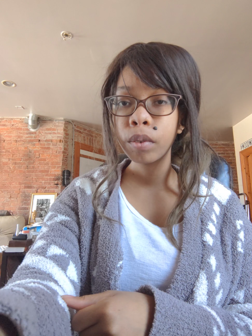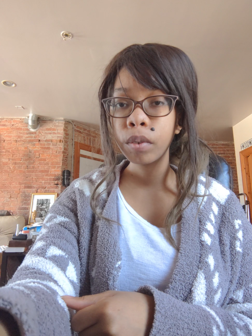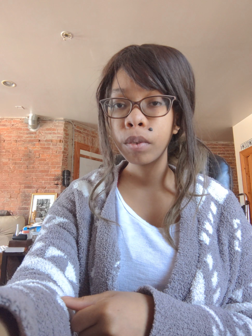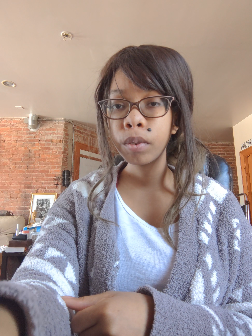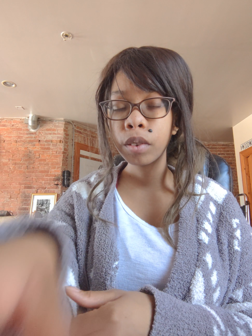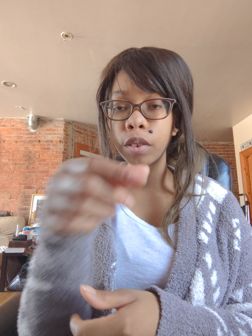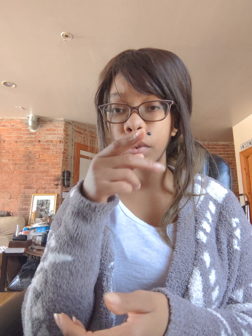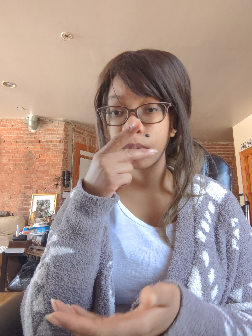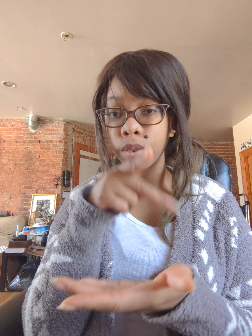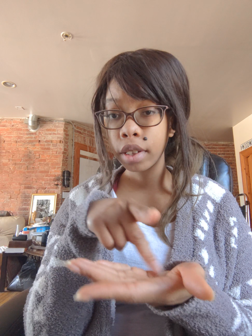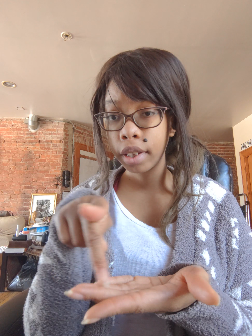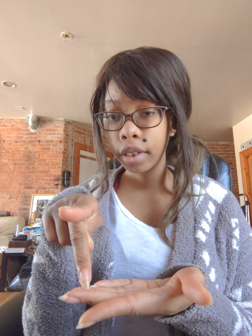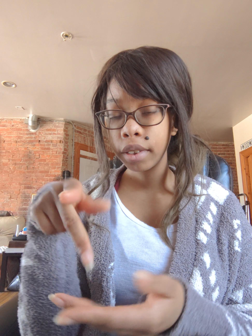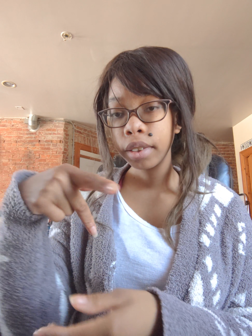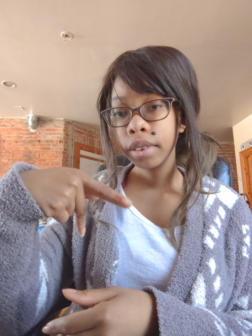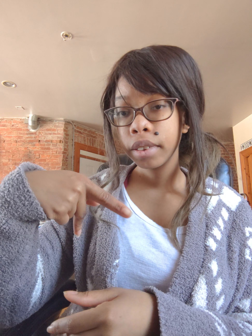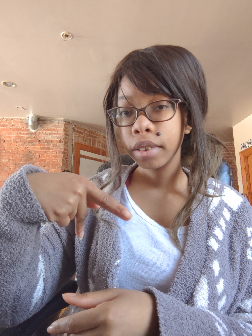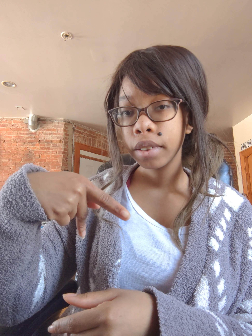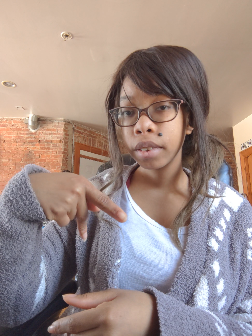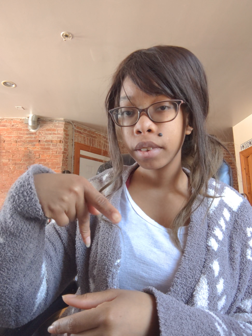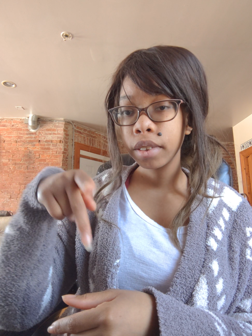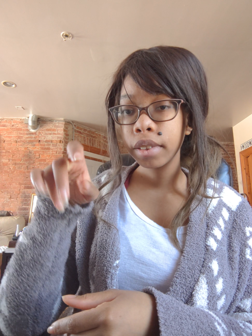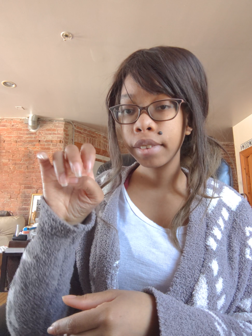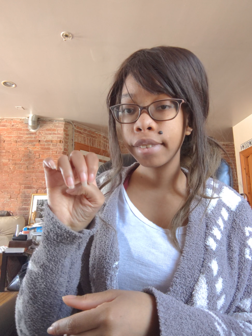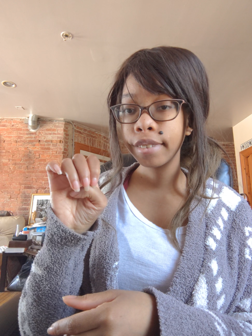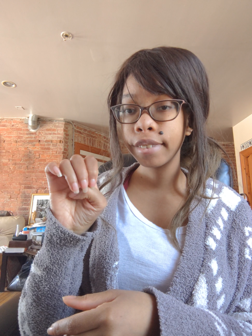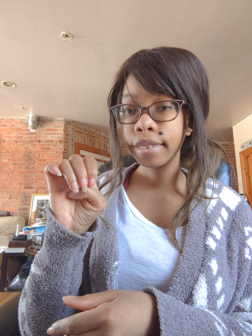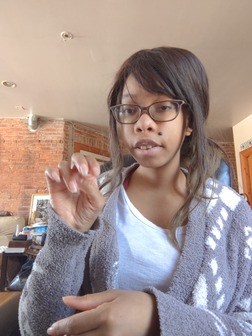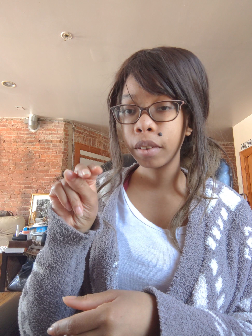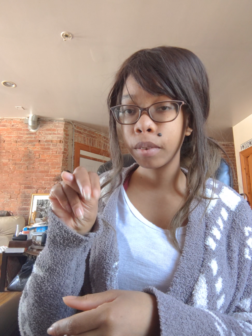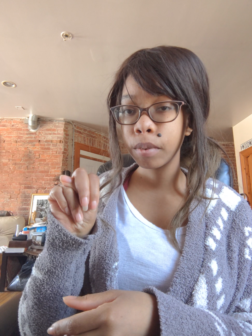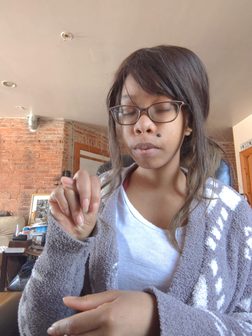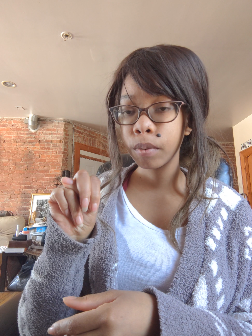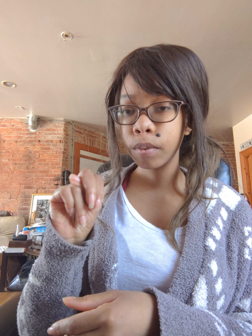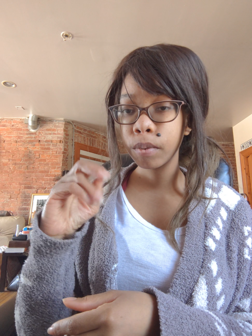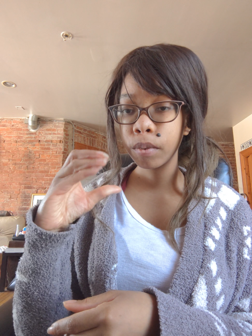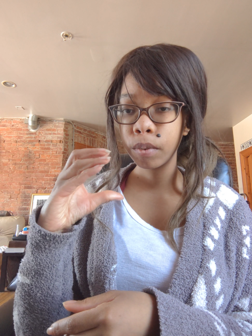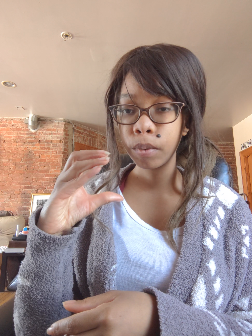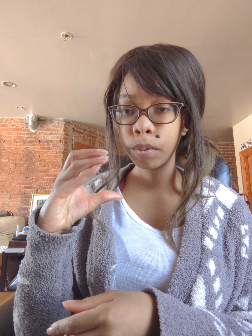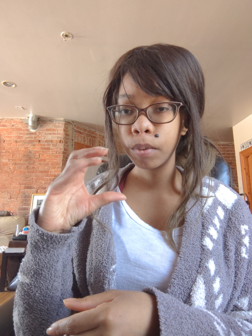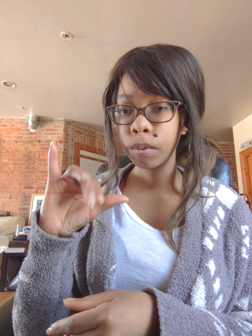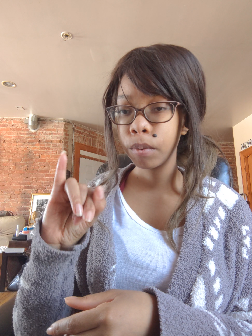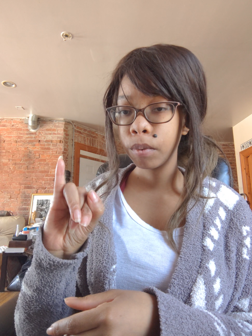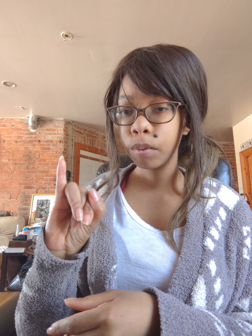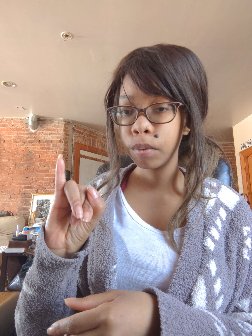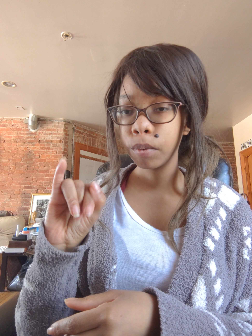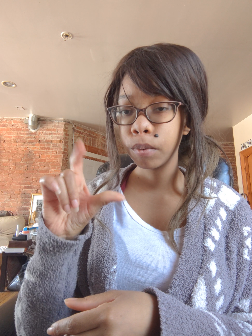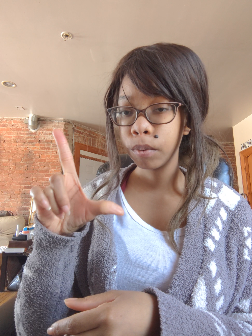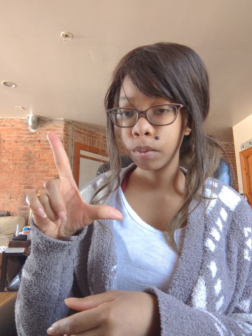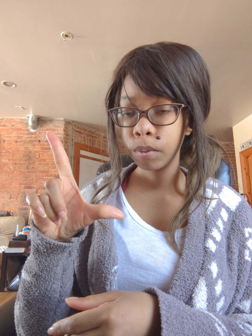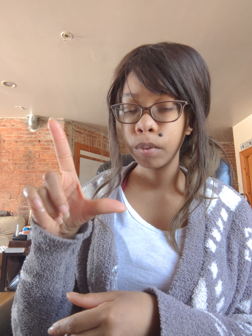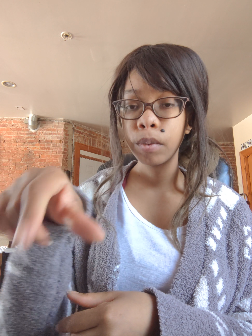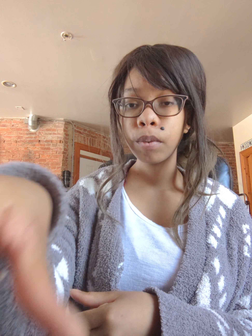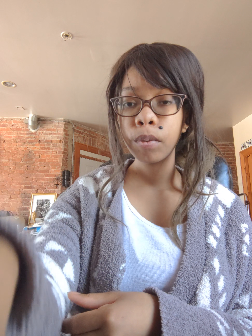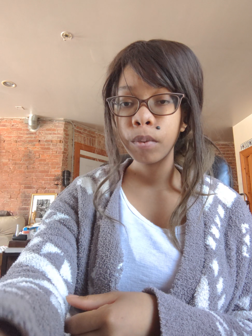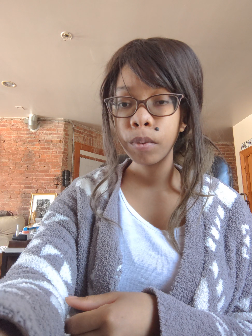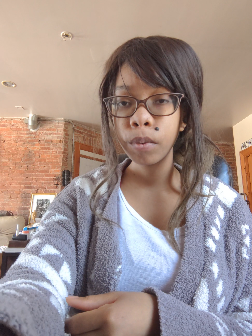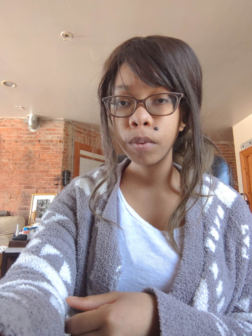pencil